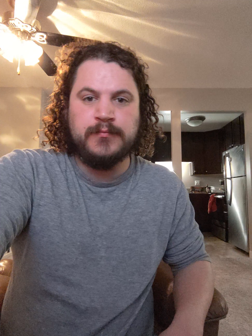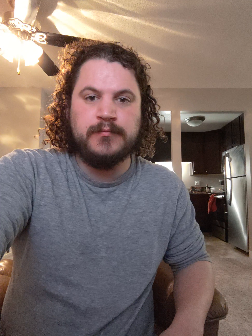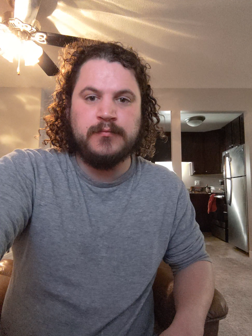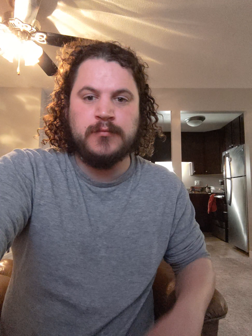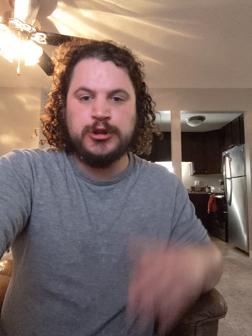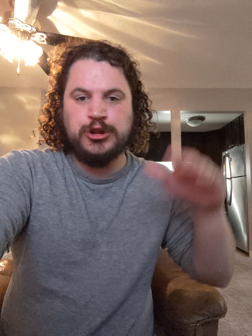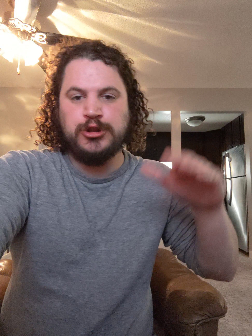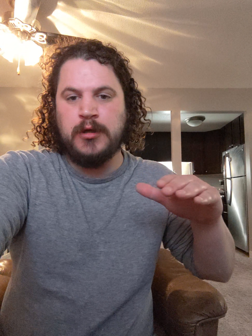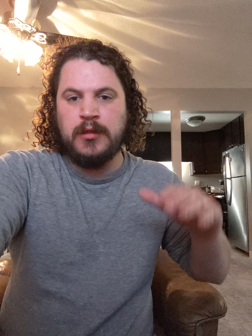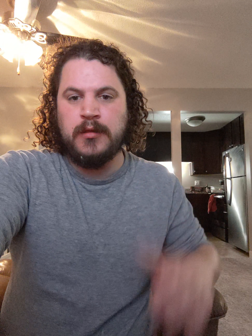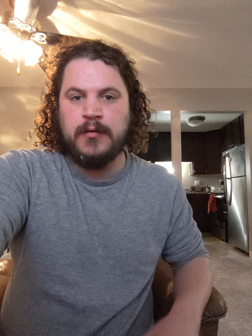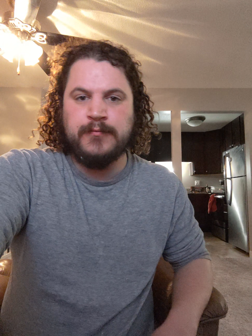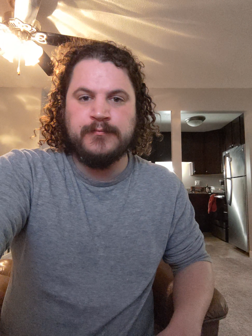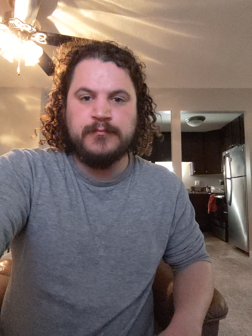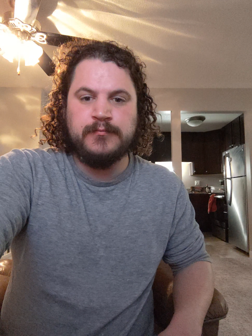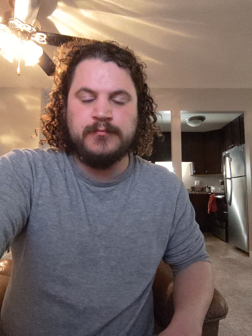child